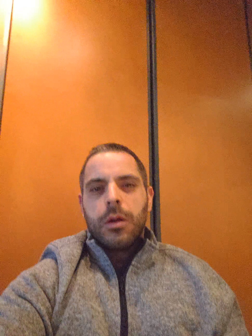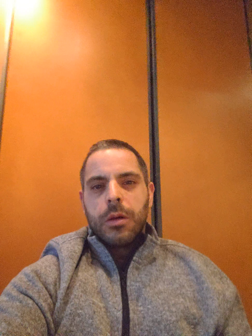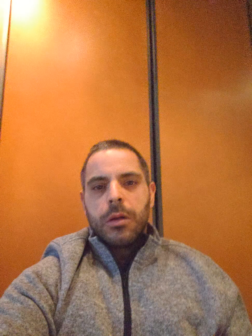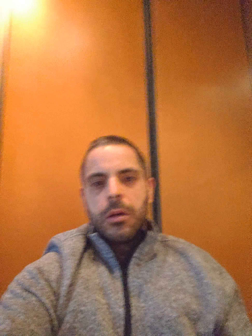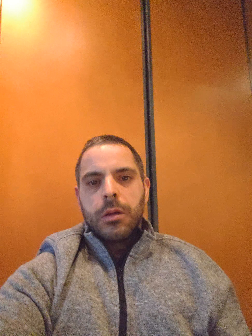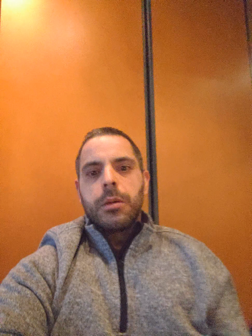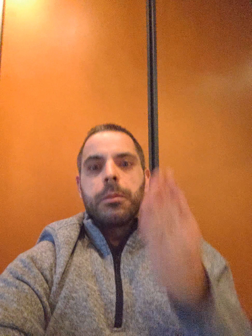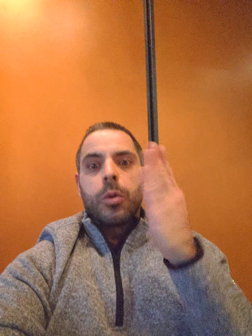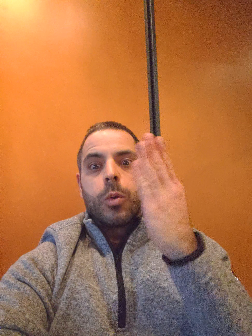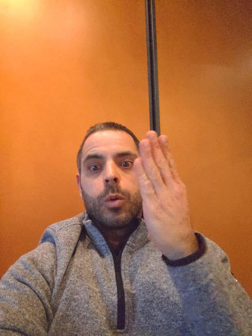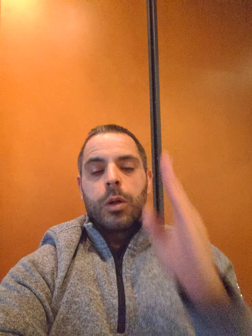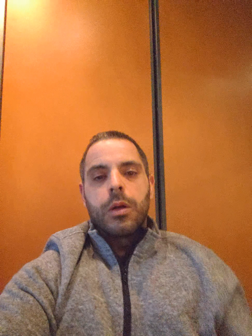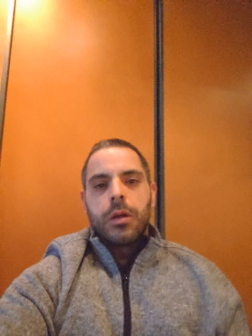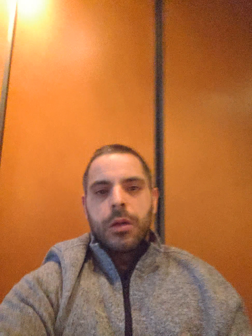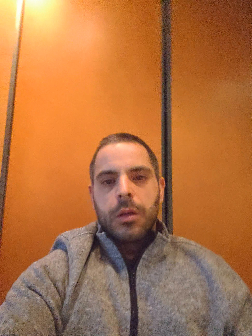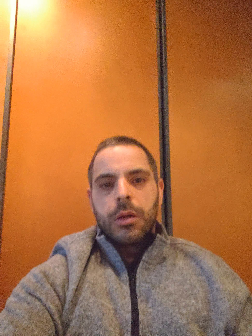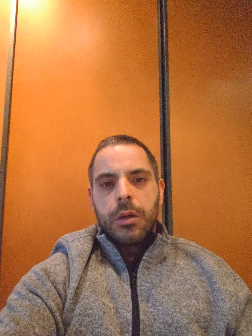blue